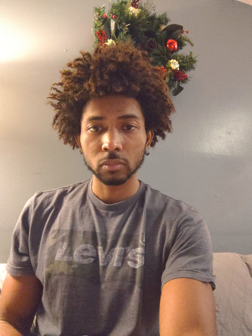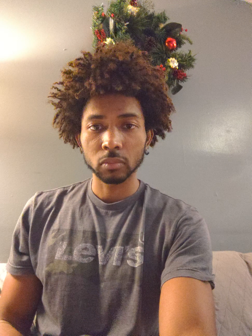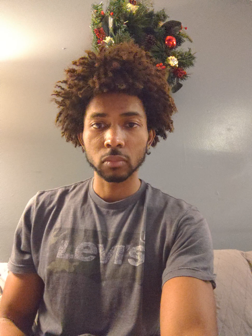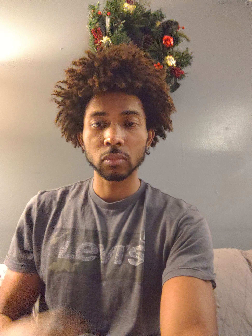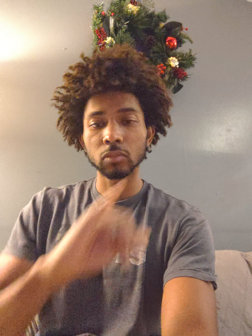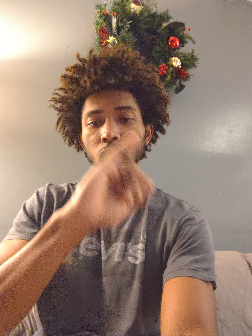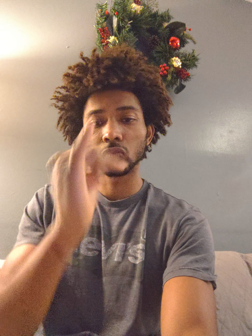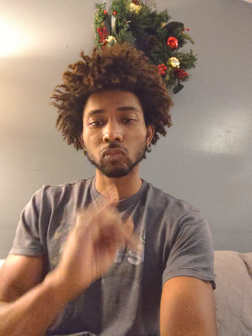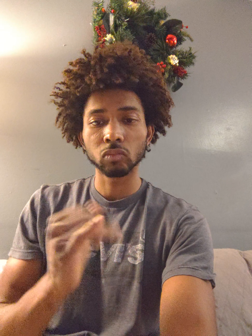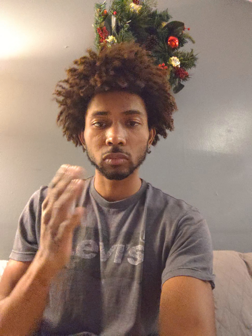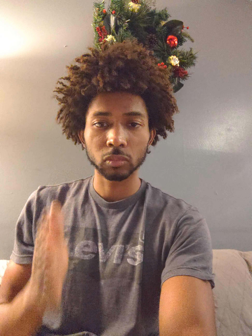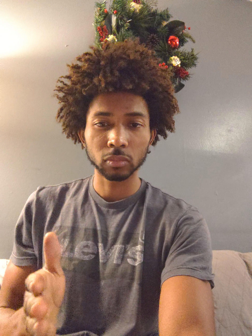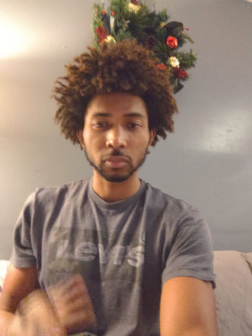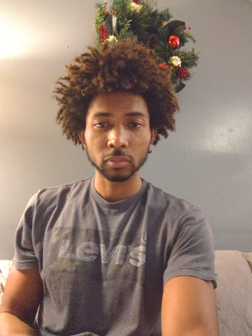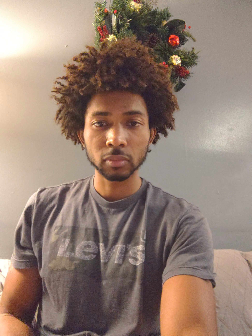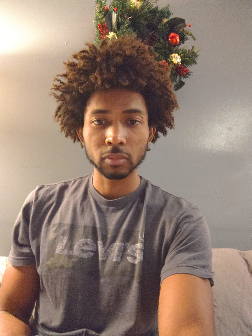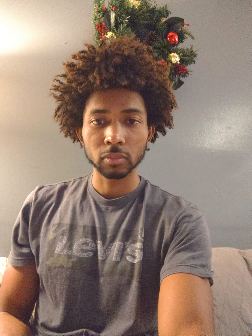drawer